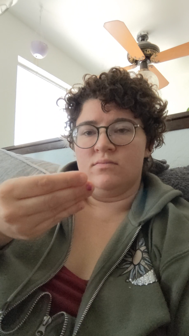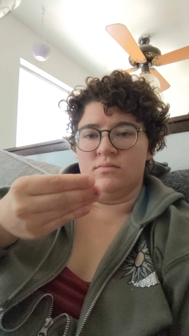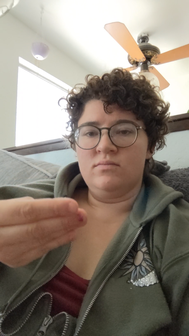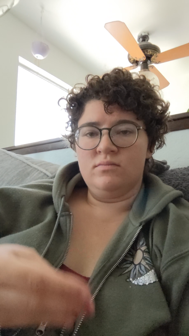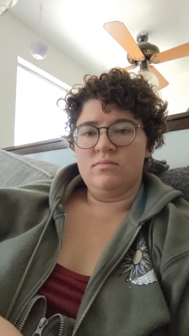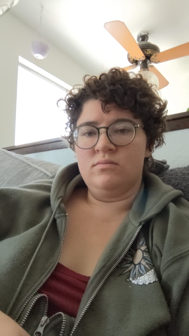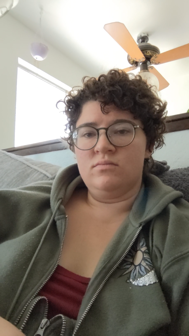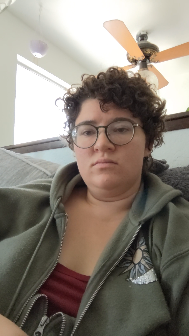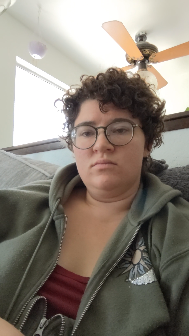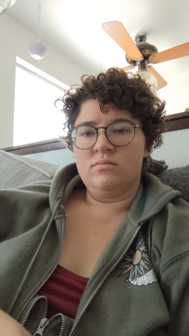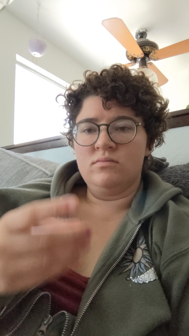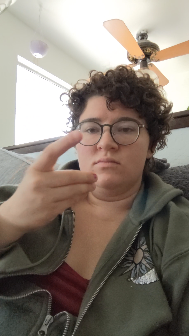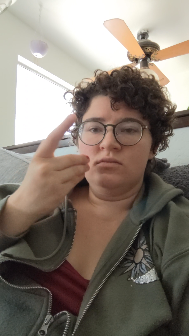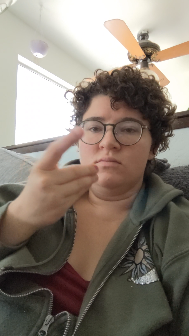dinner